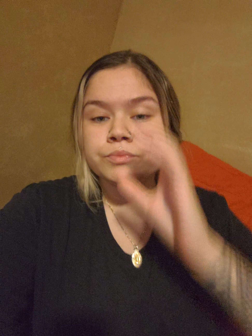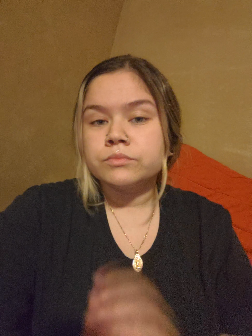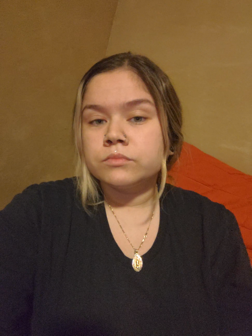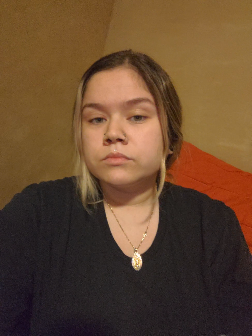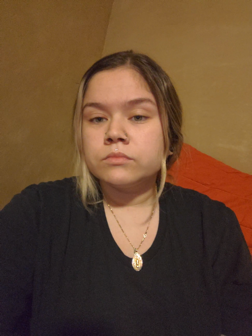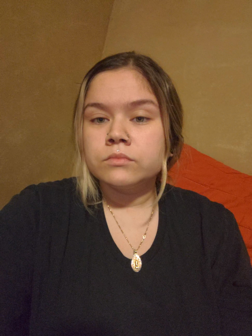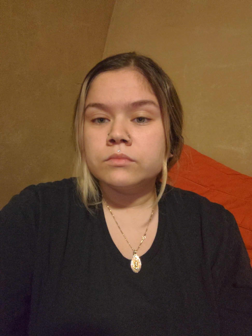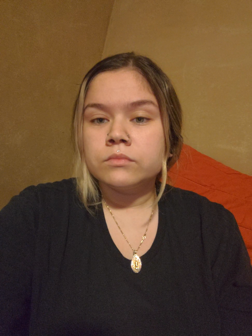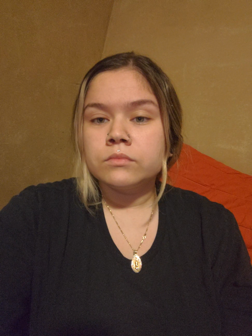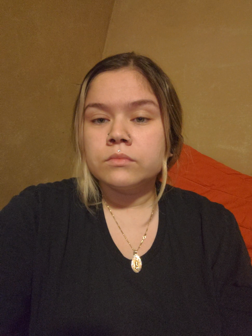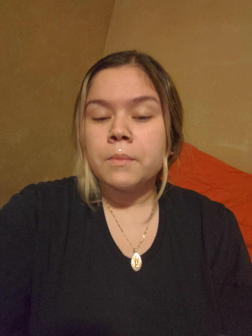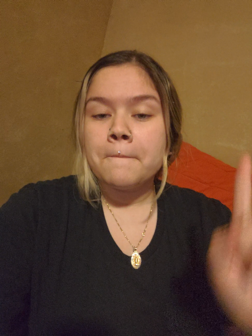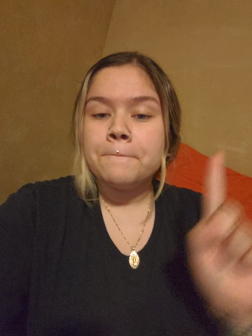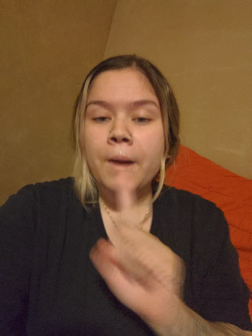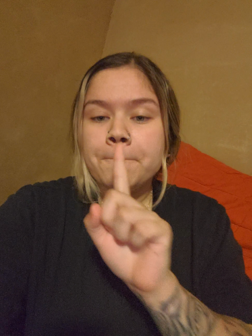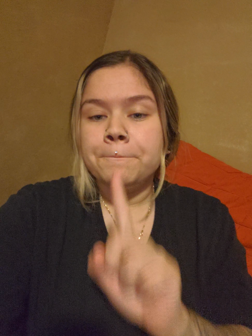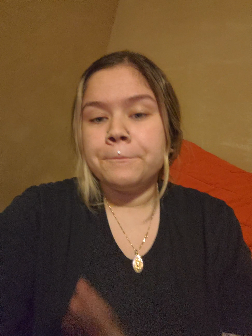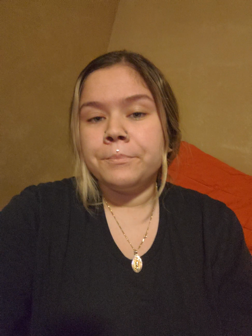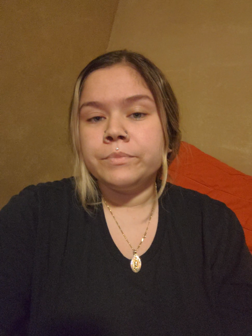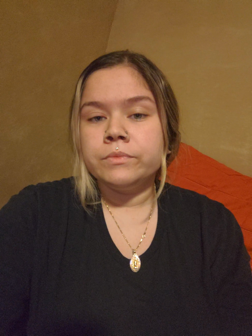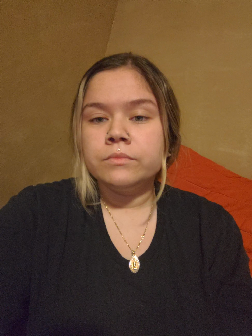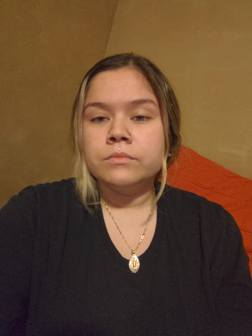bump